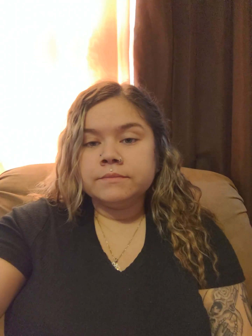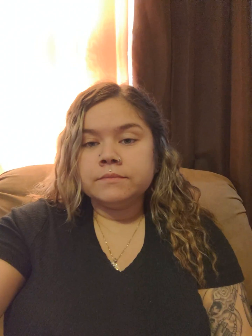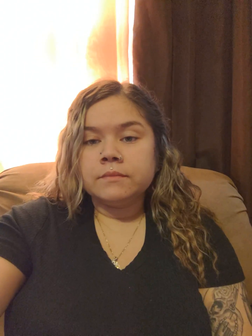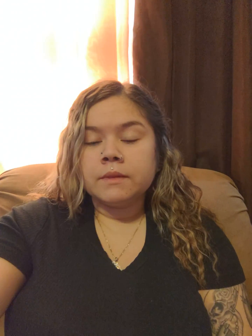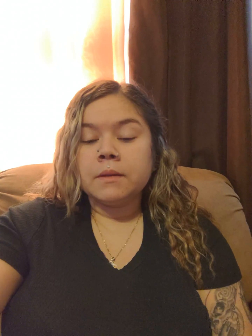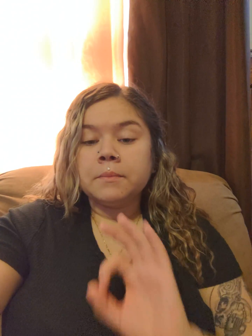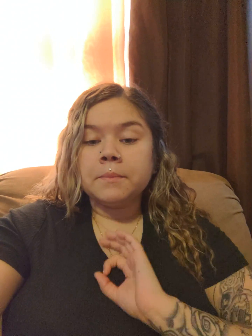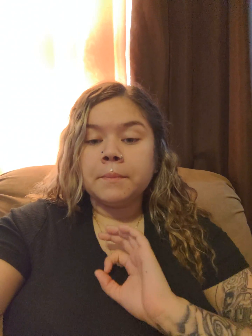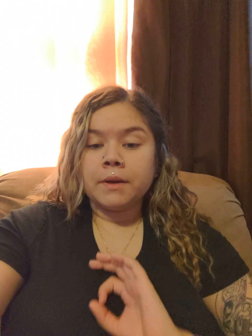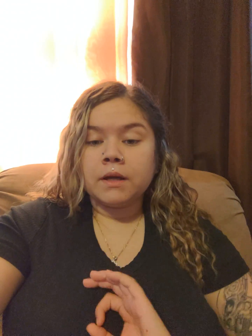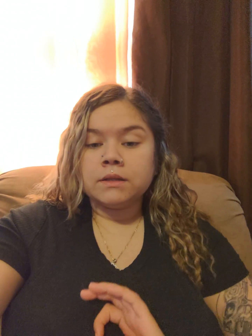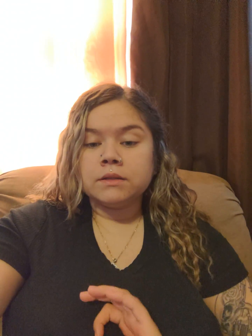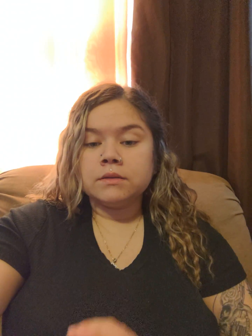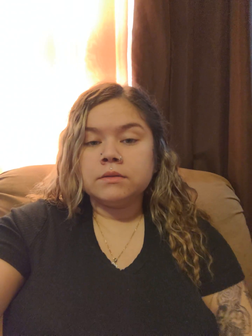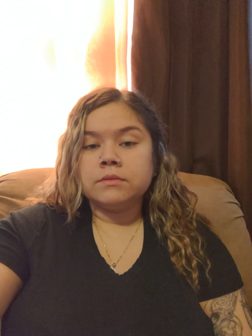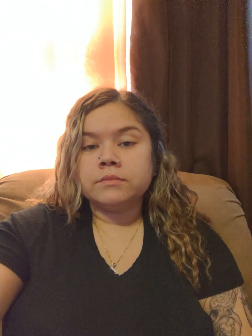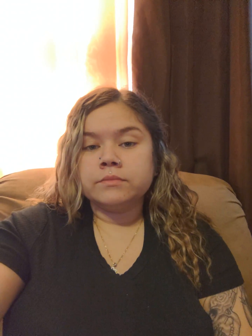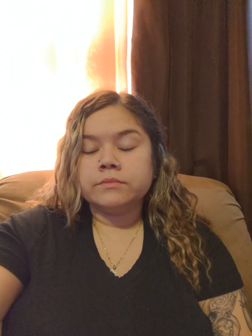button